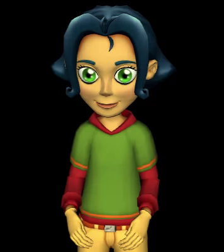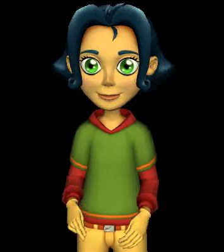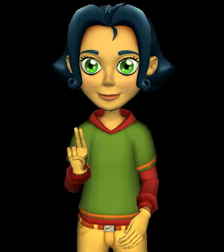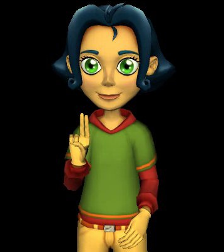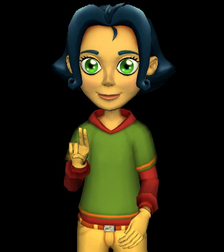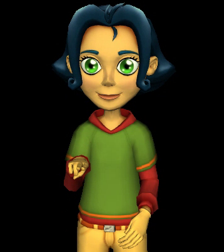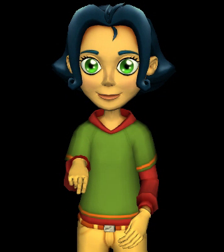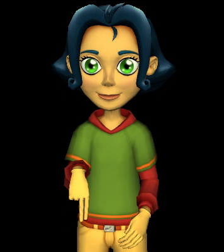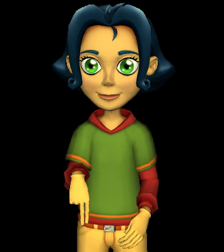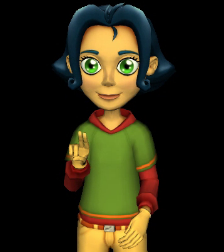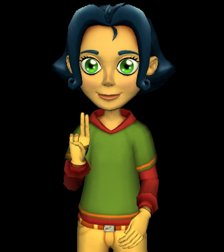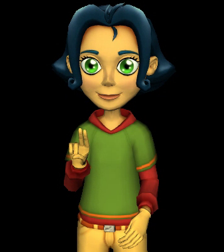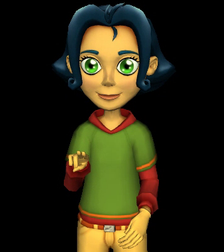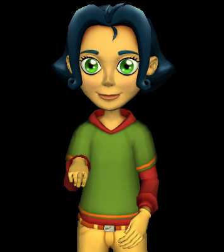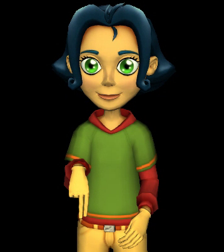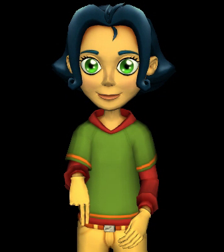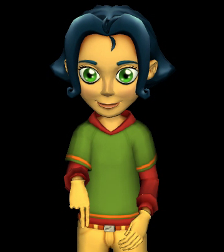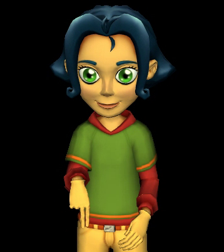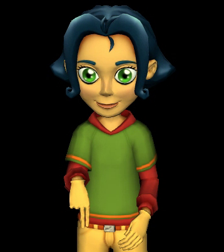يرسم